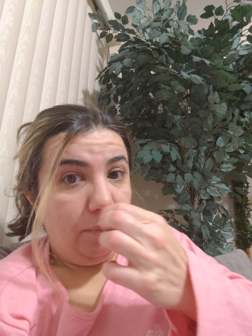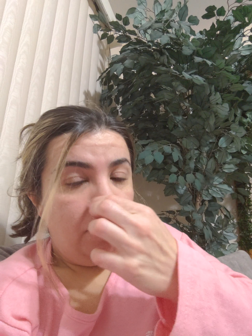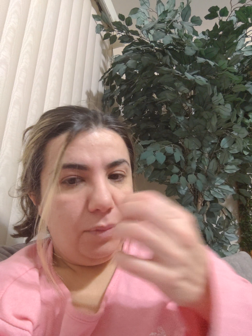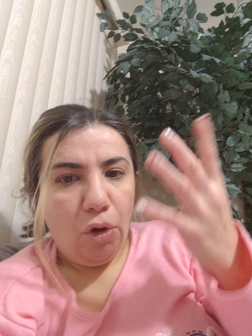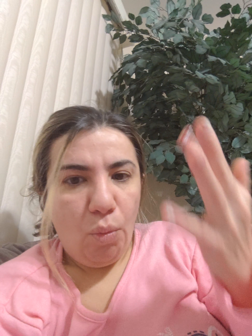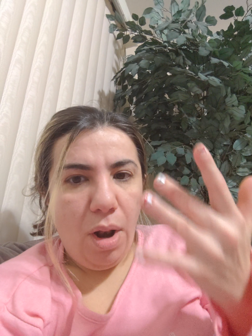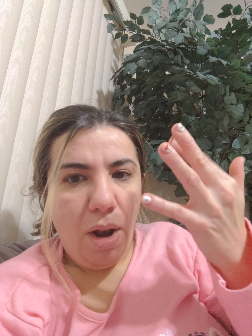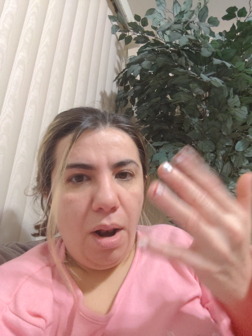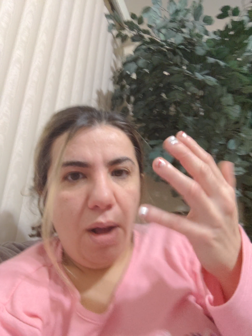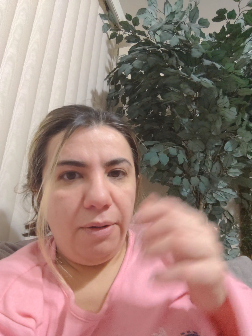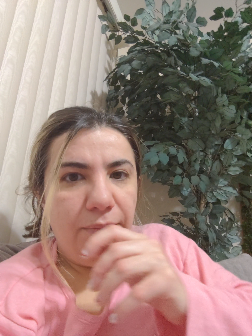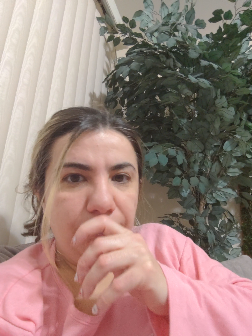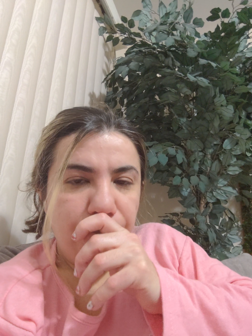wait